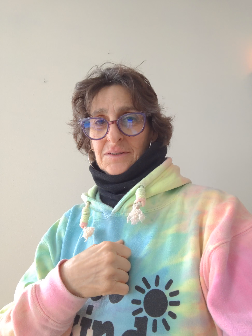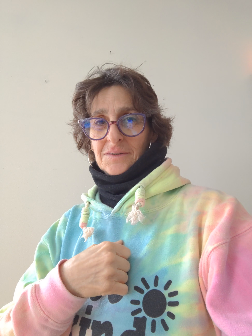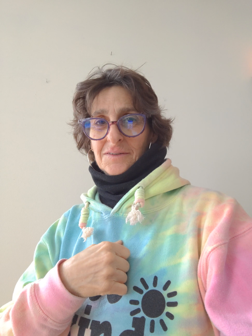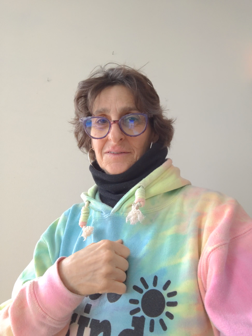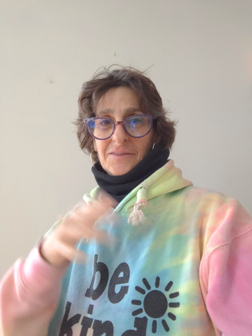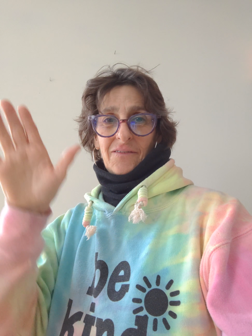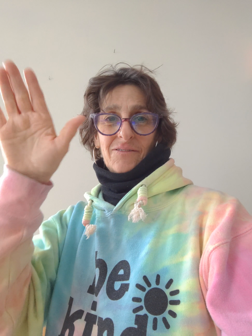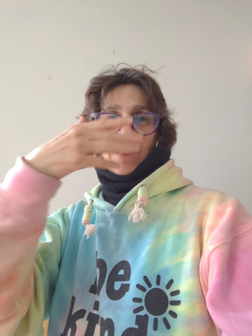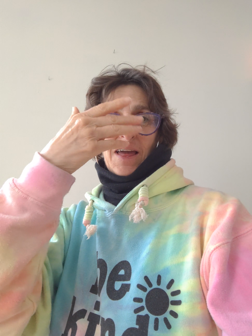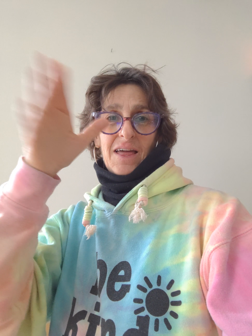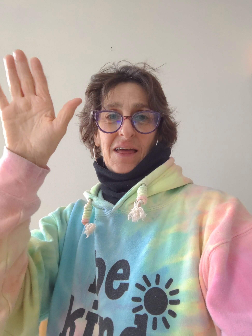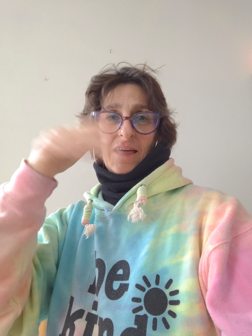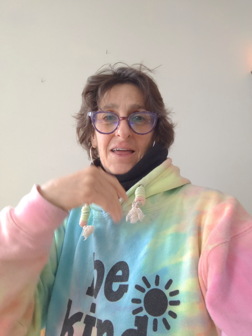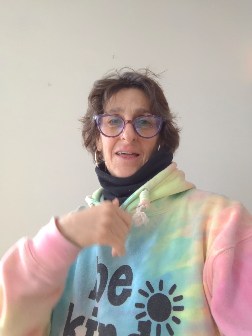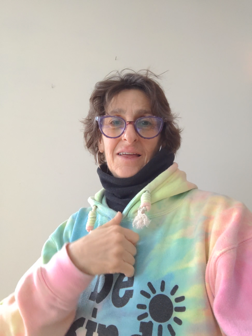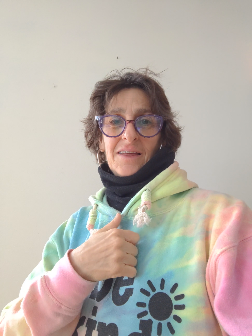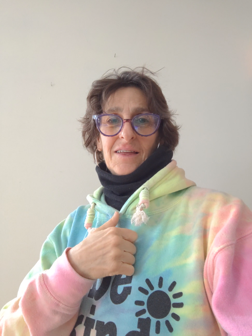flag